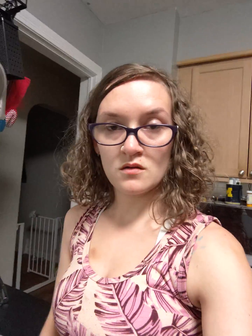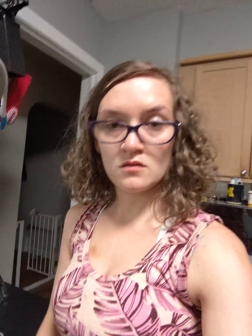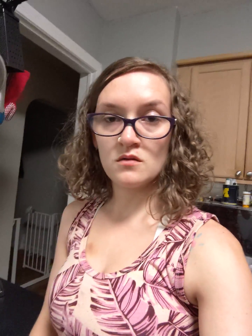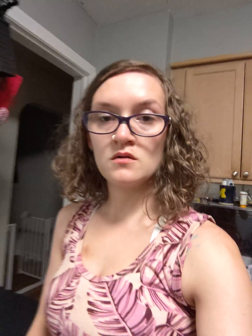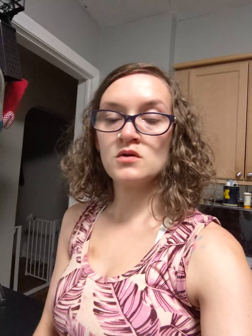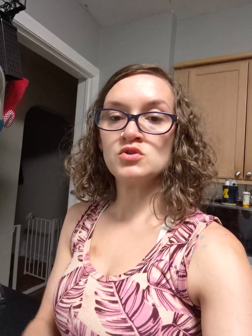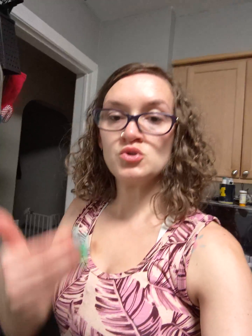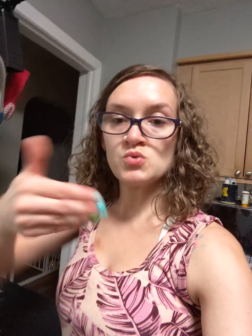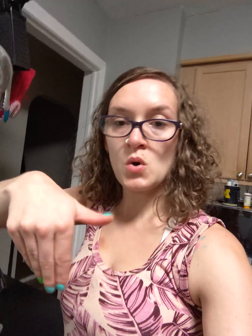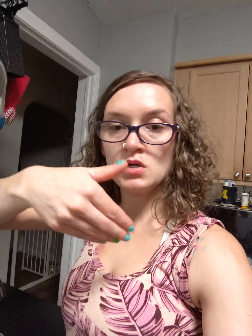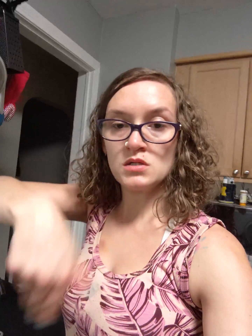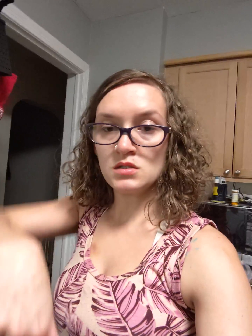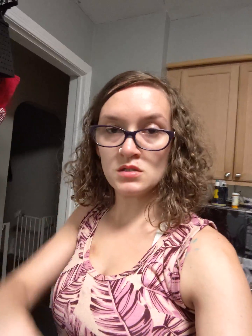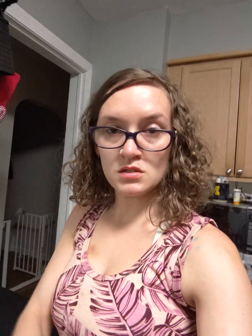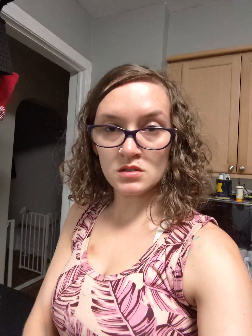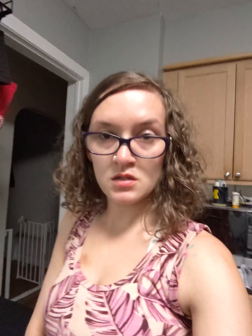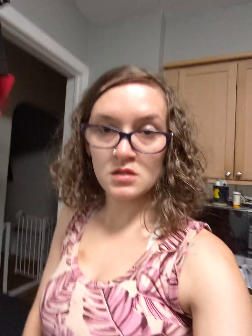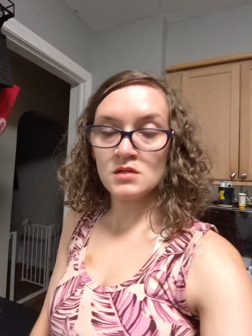shorts